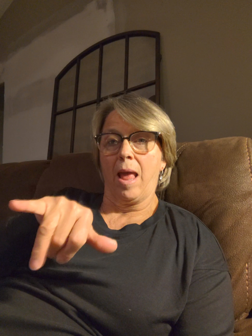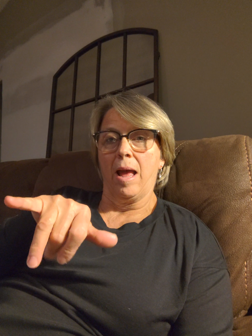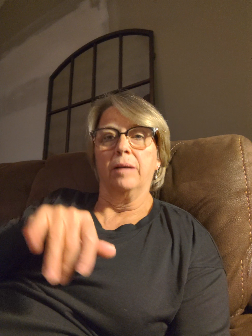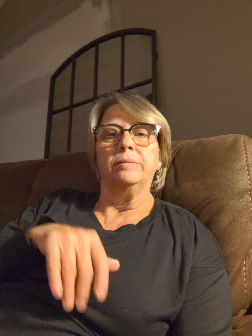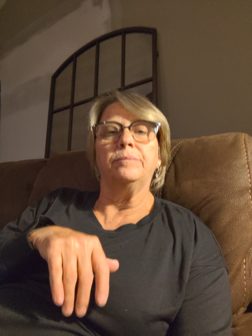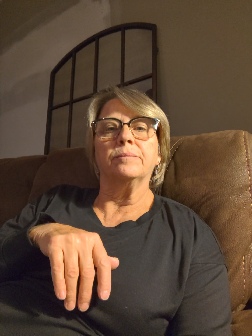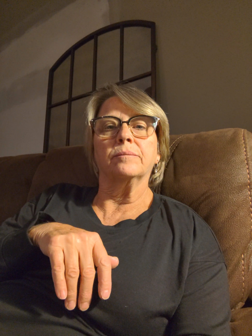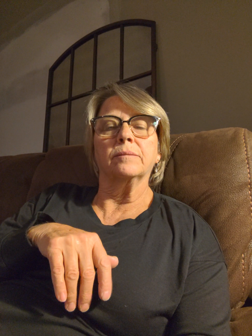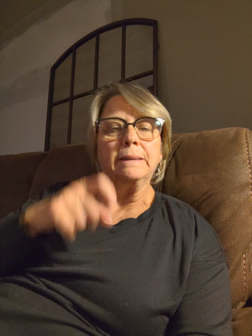that